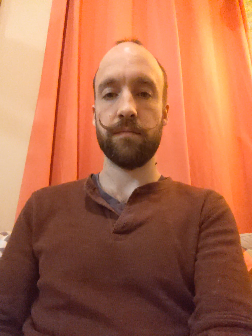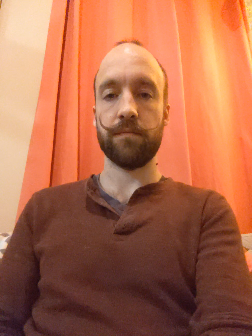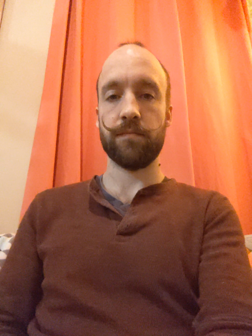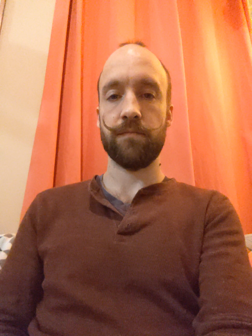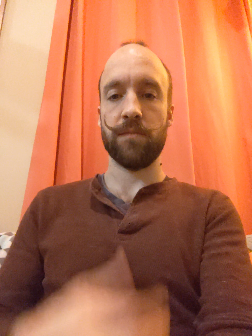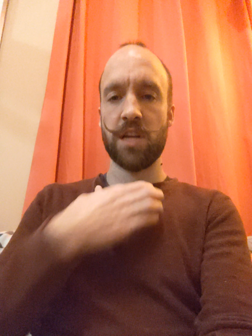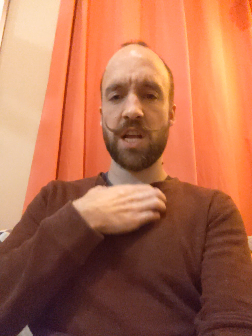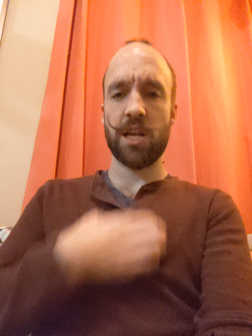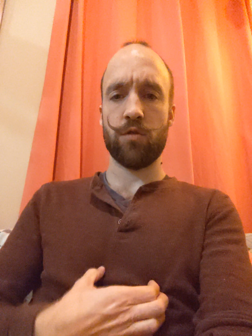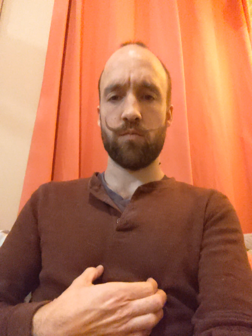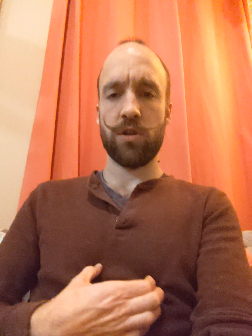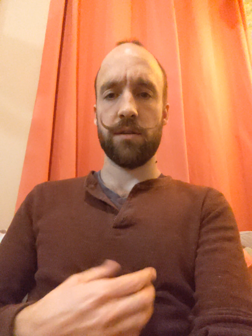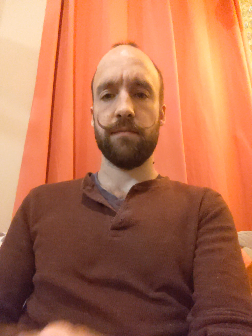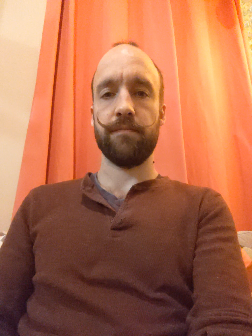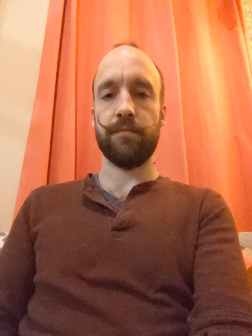hungry